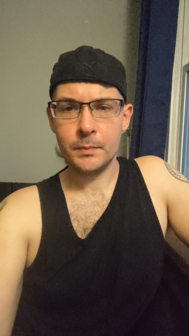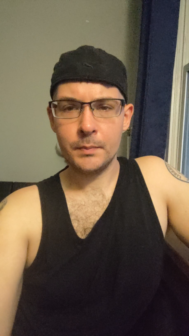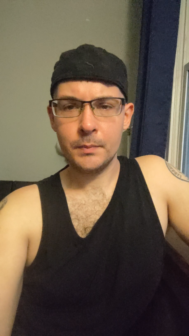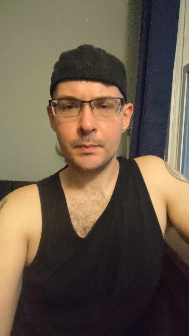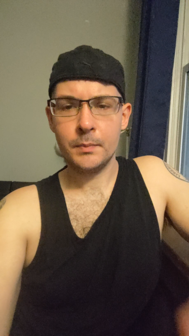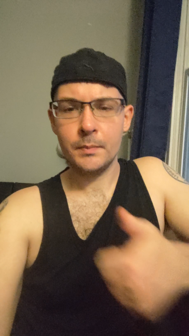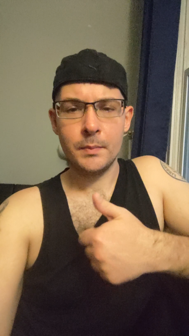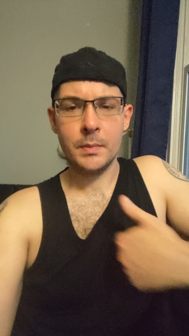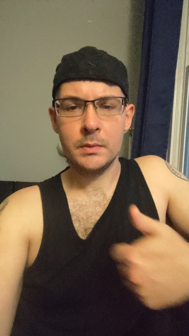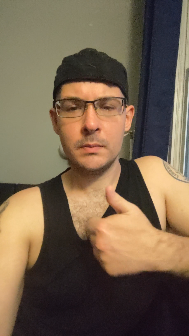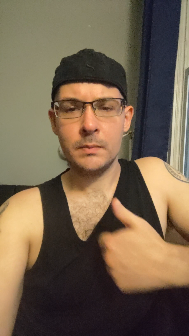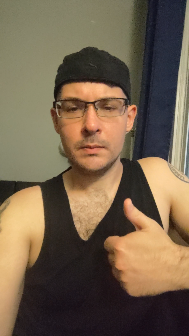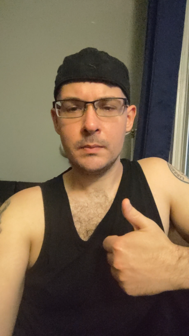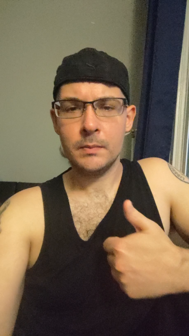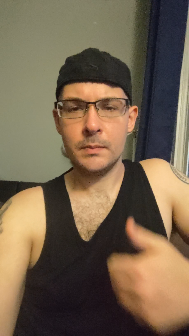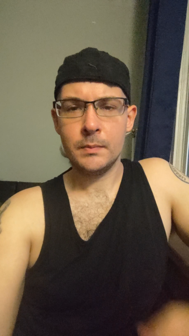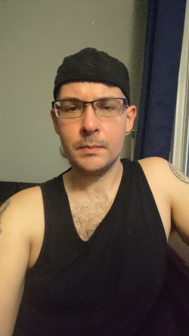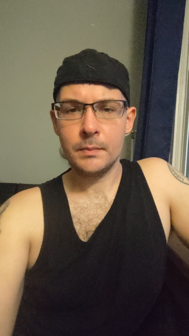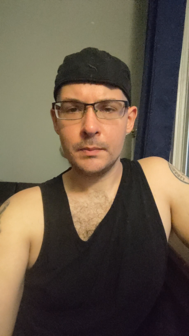basement